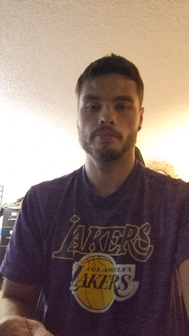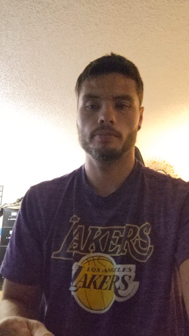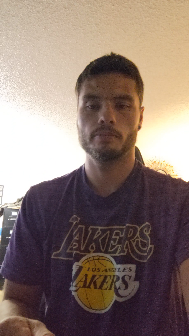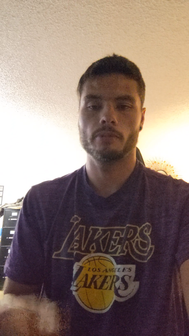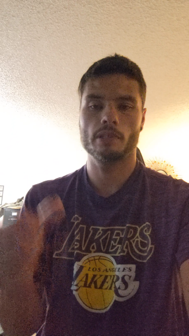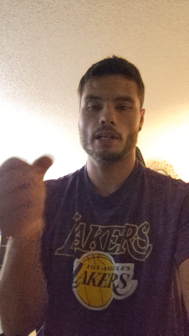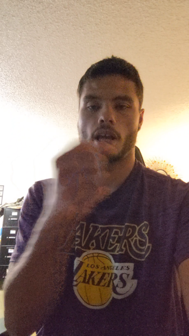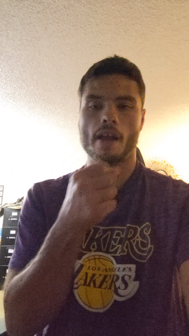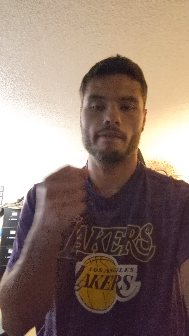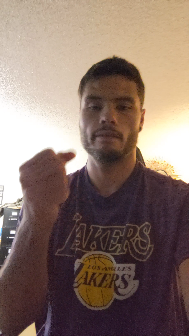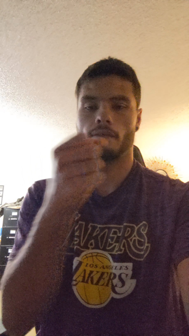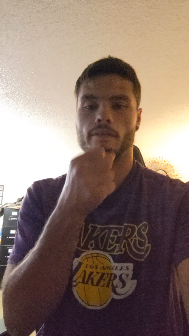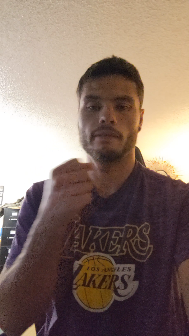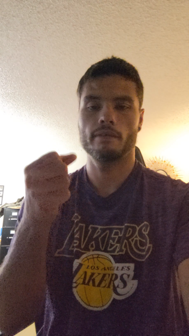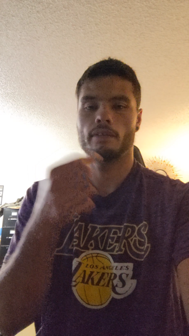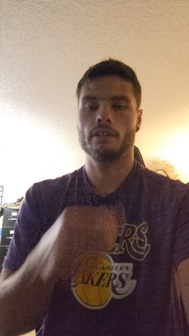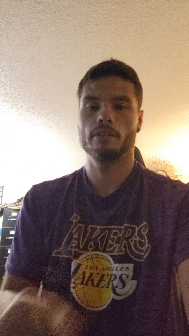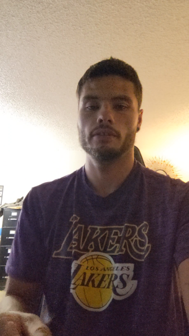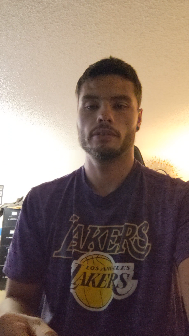coffee